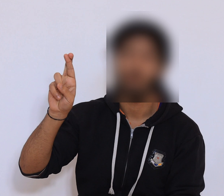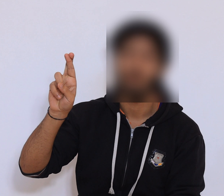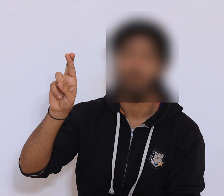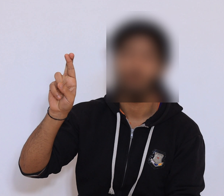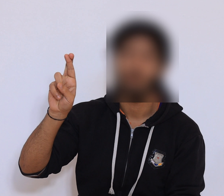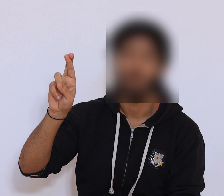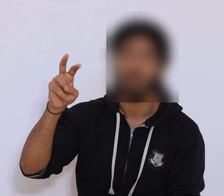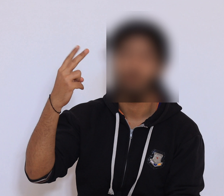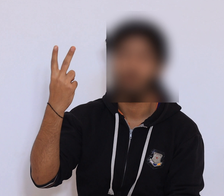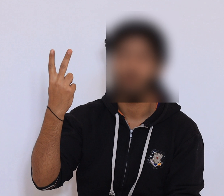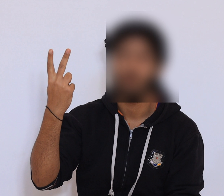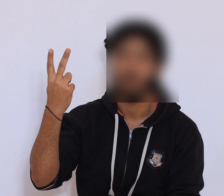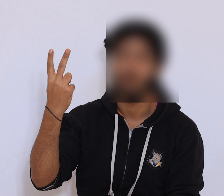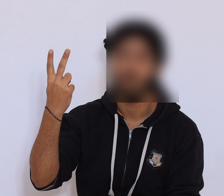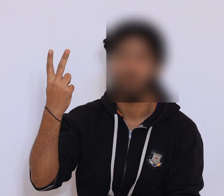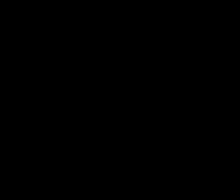ڑ